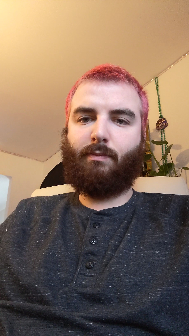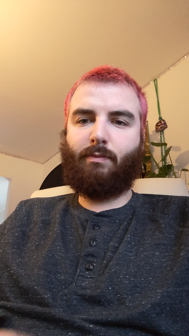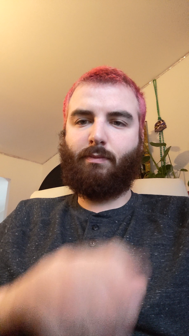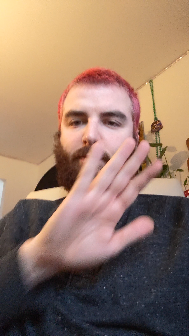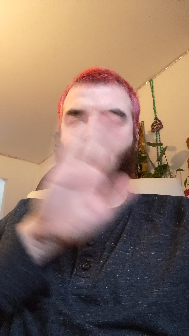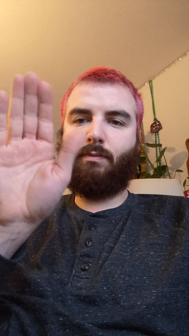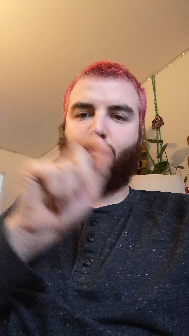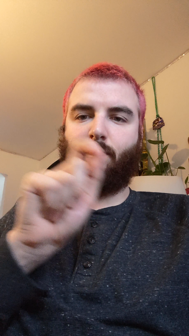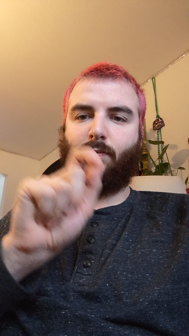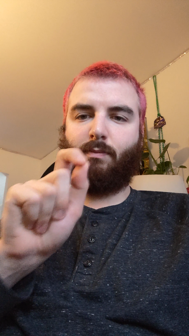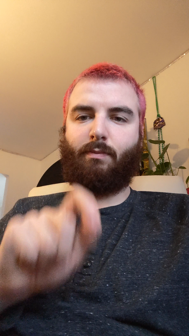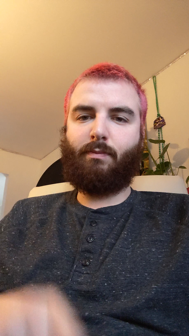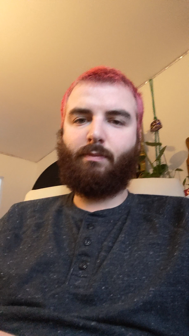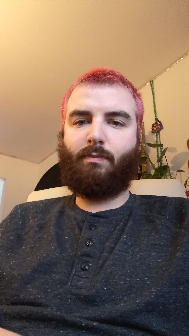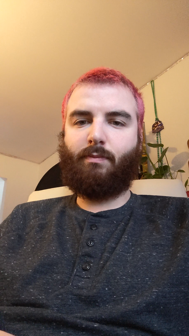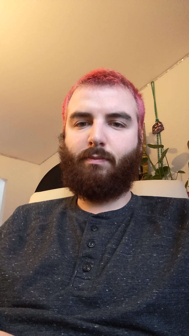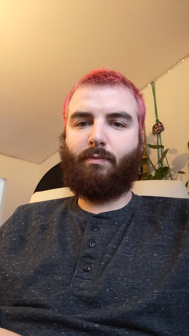chalk